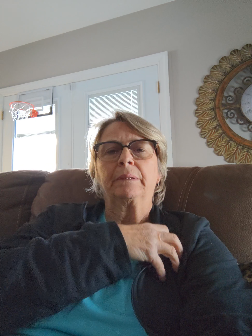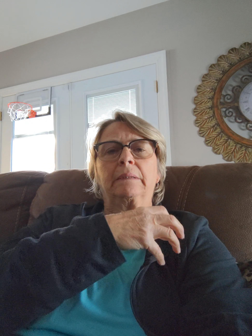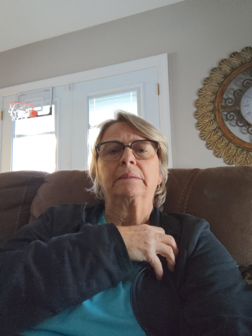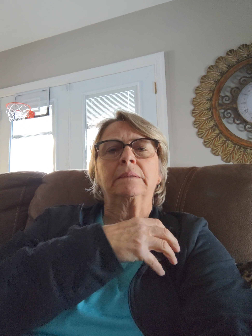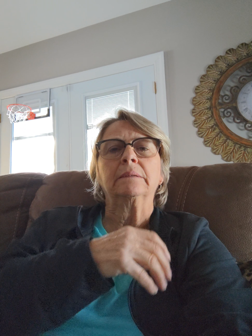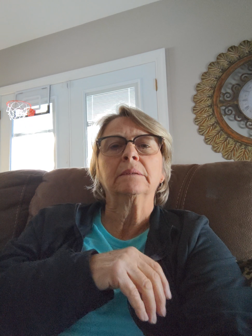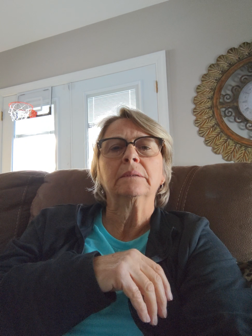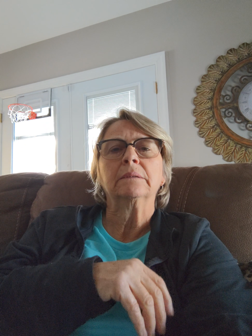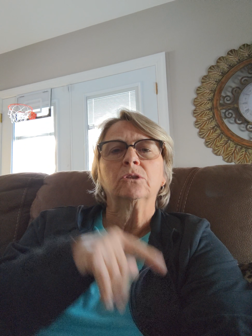police